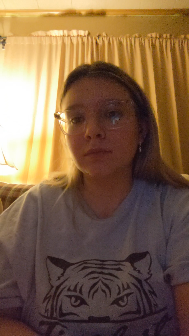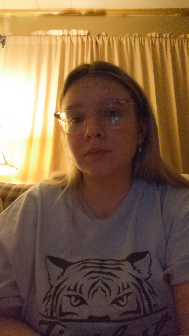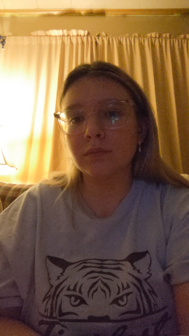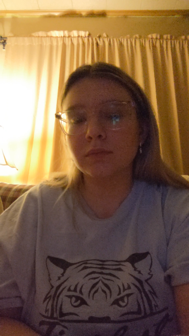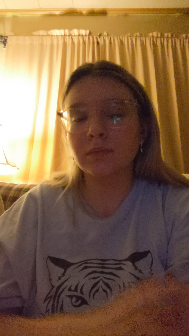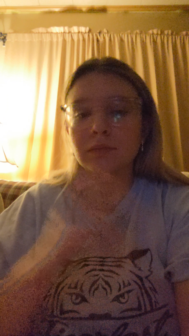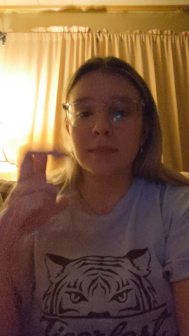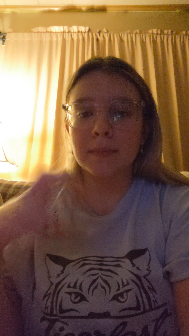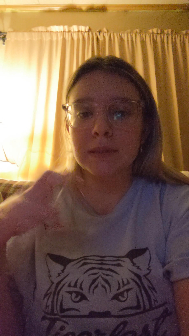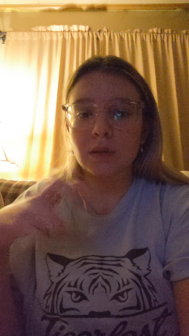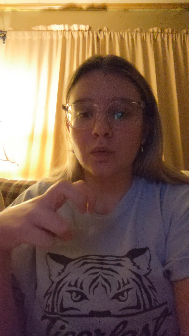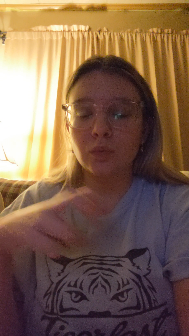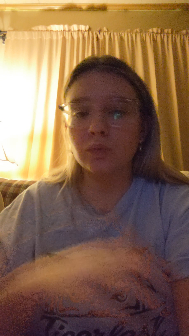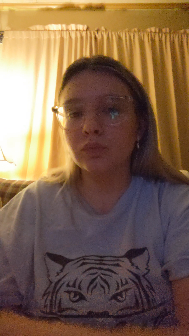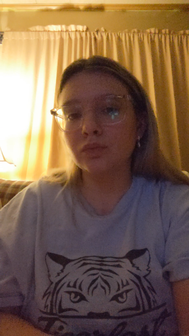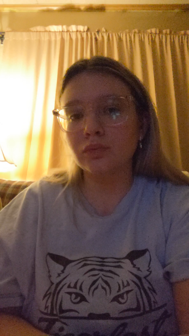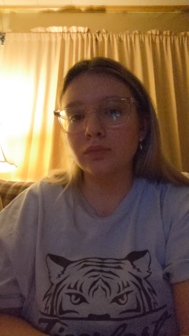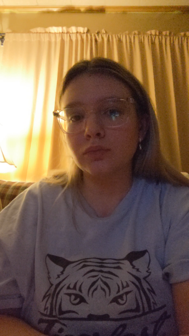potato